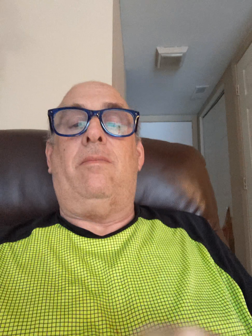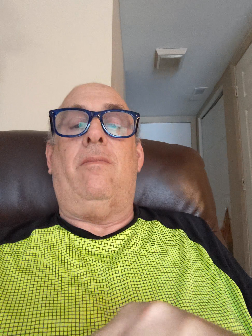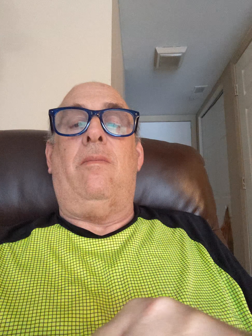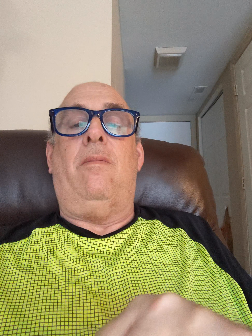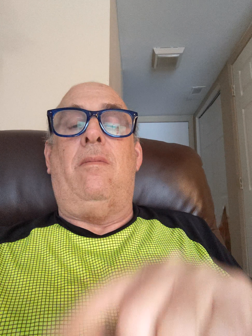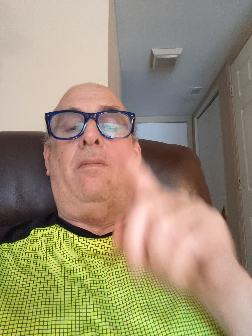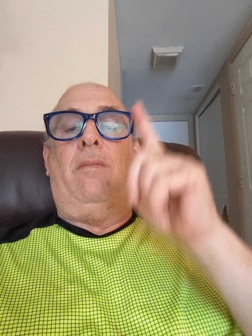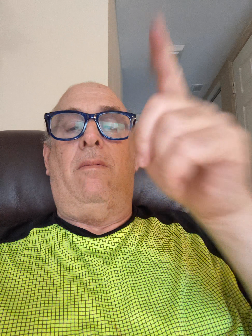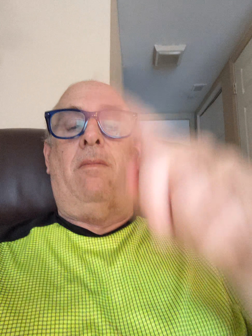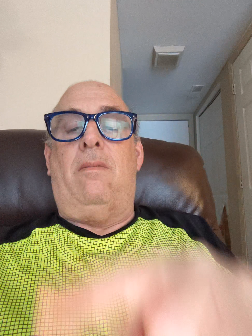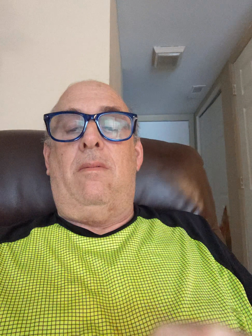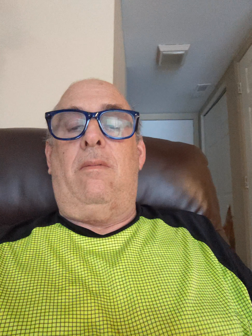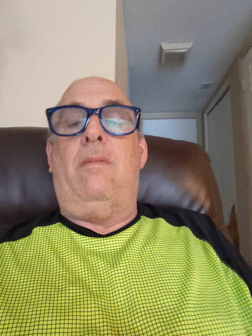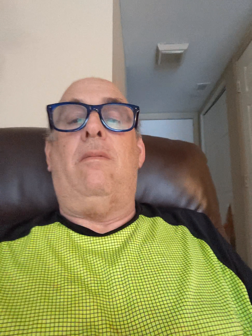there